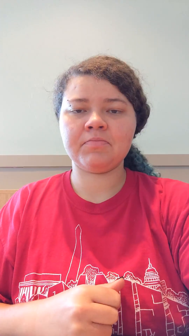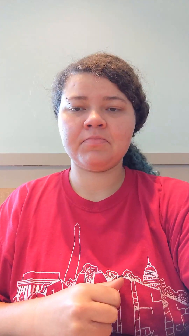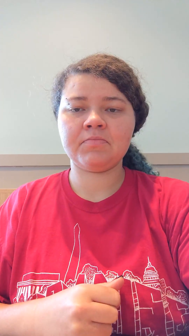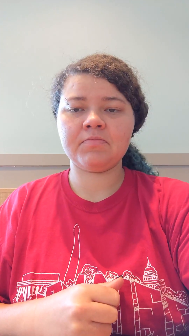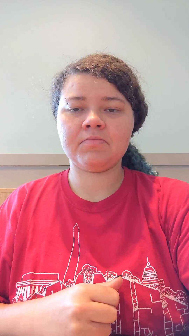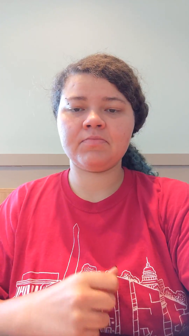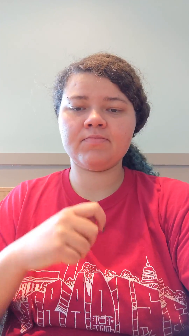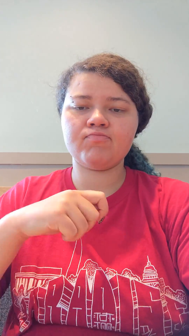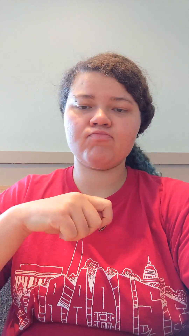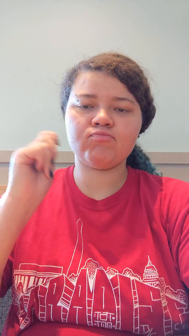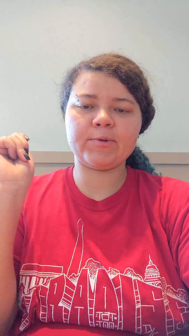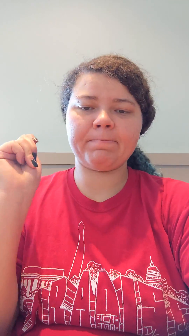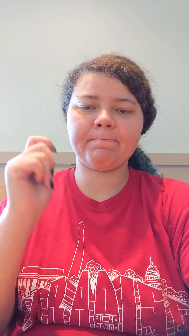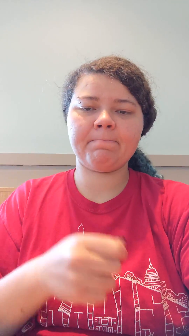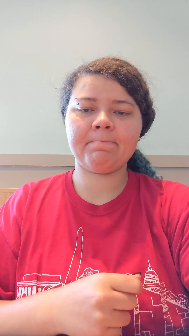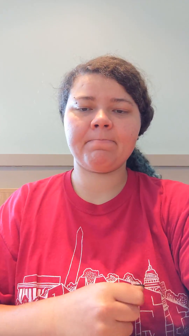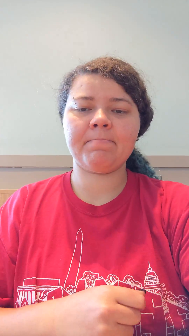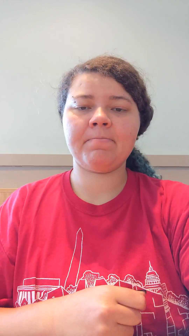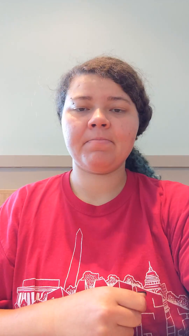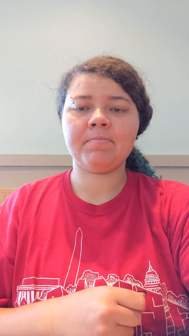rip